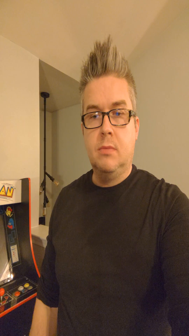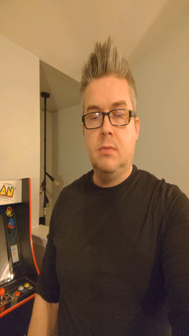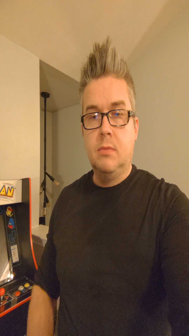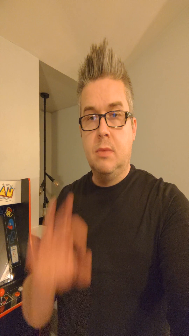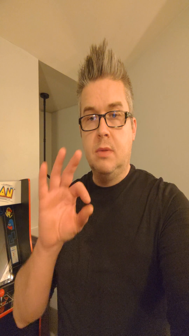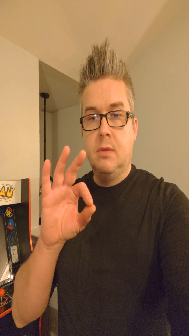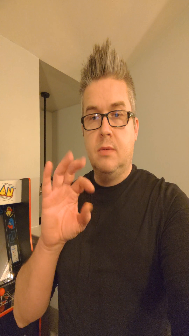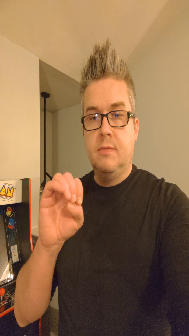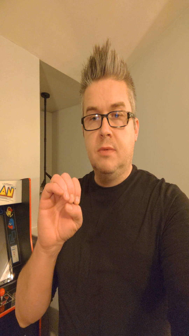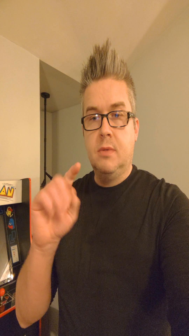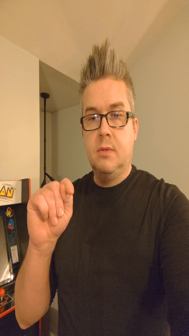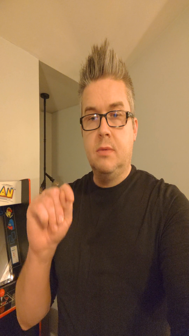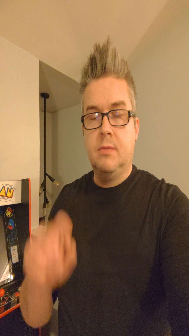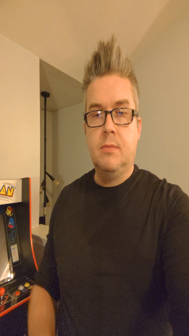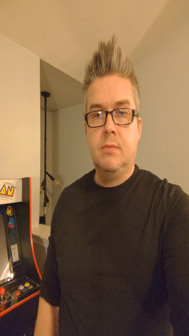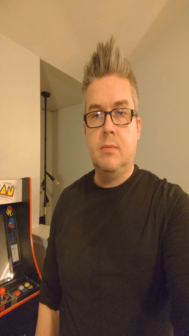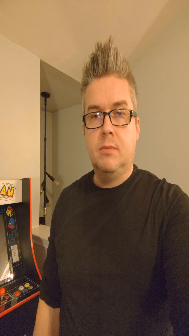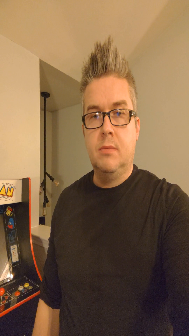feet